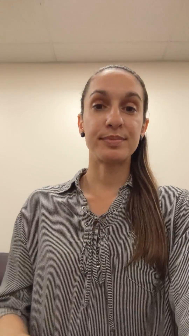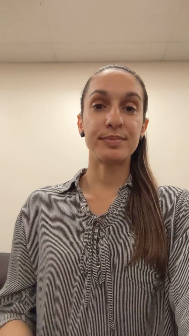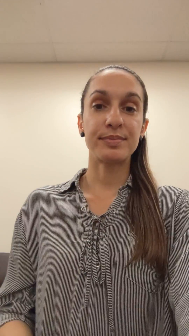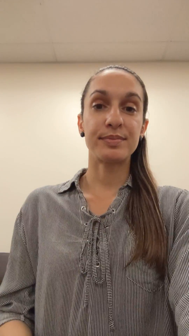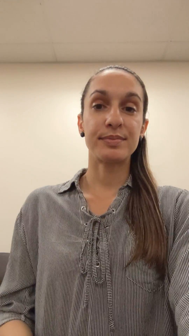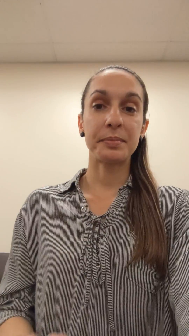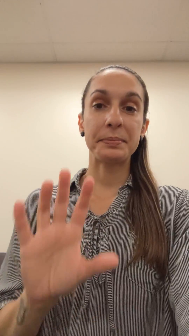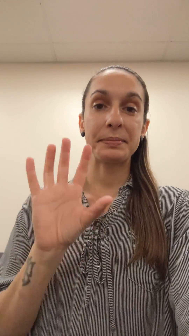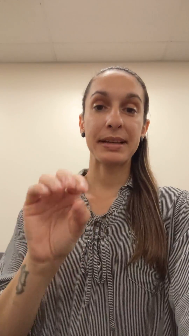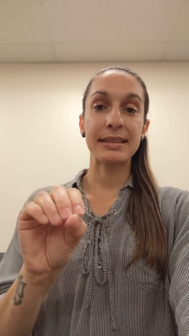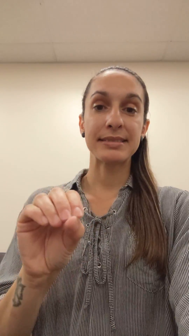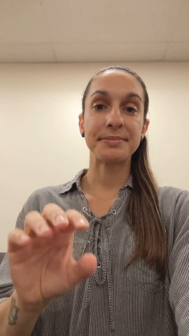bite